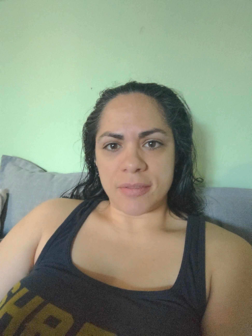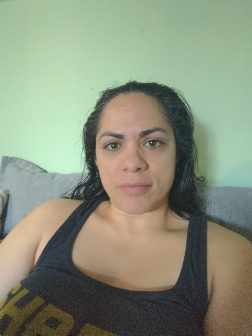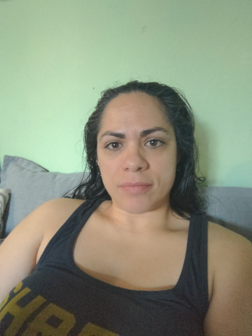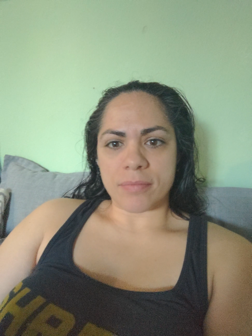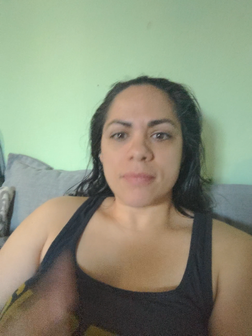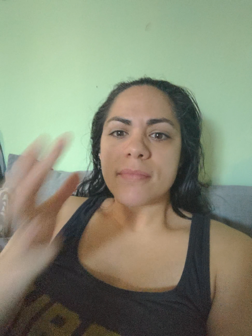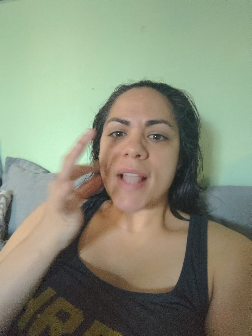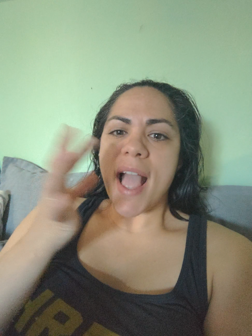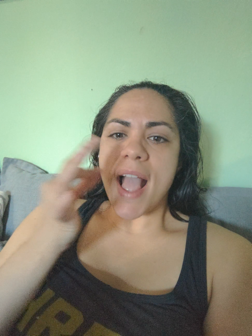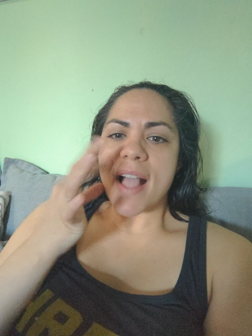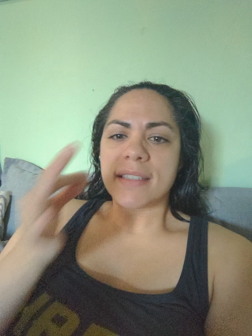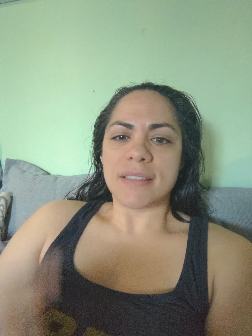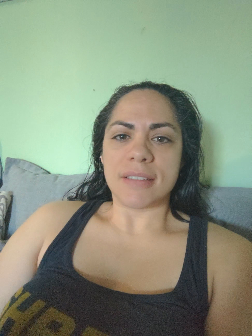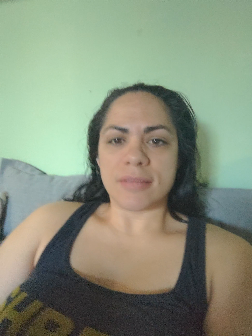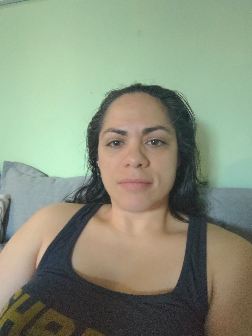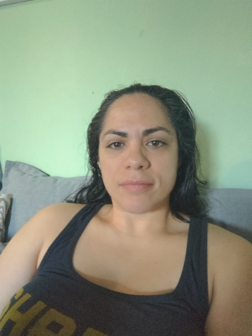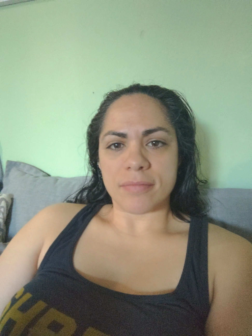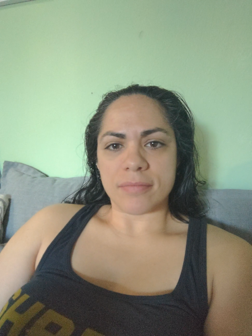cat